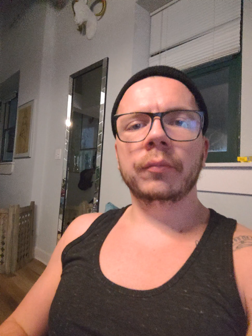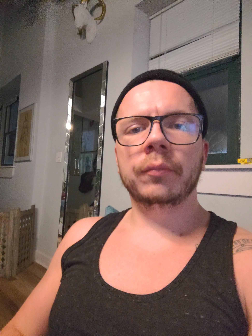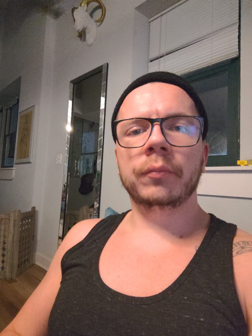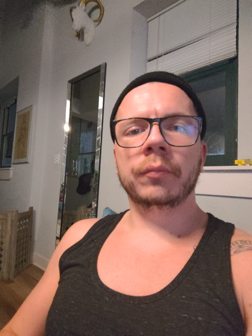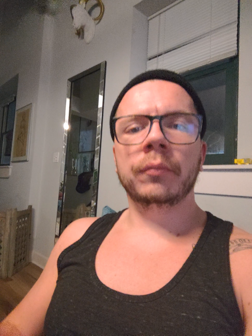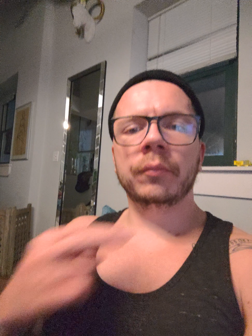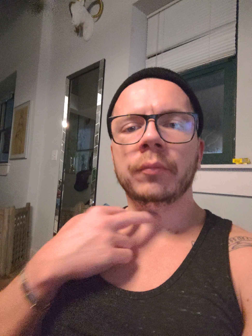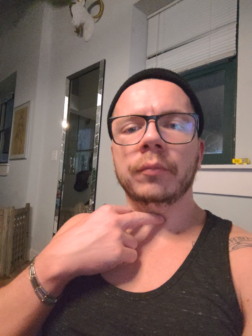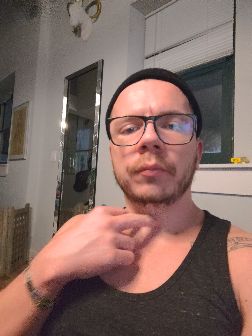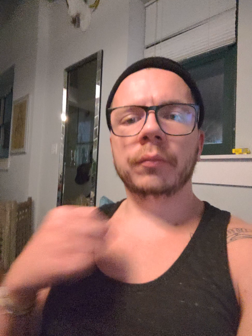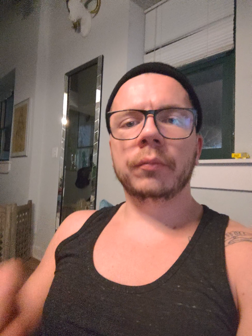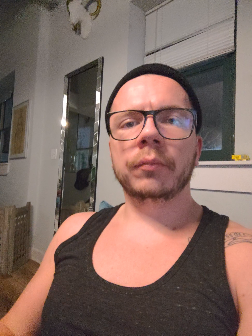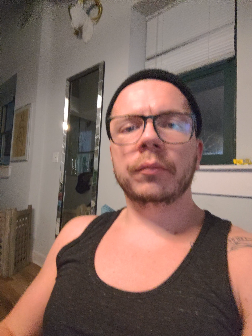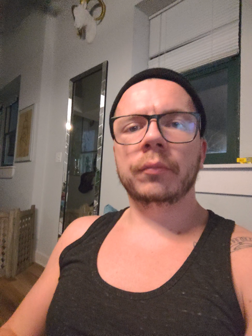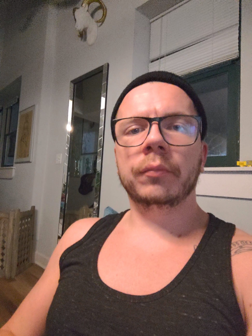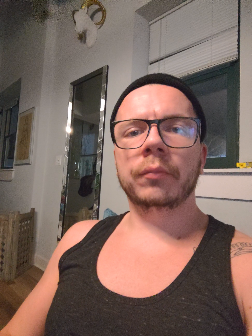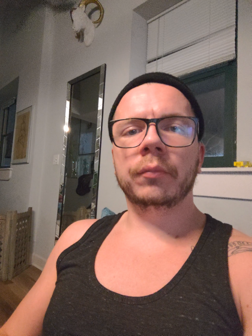stuck